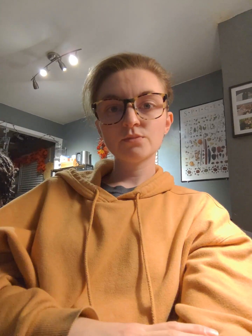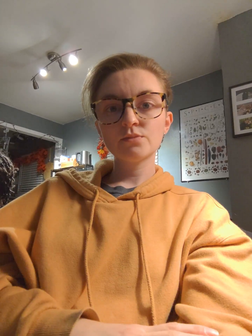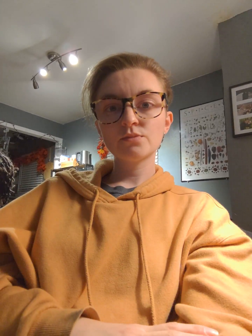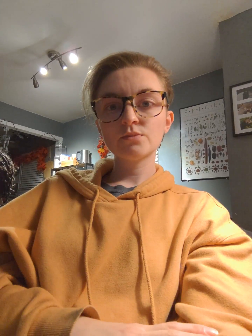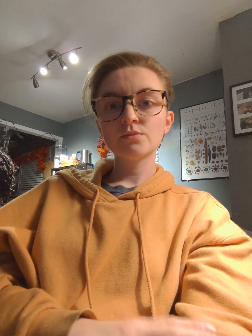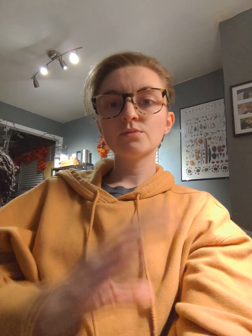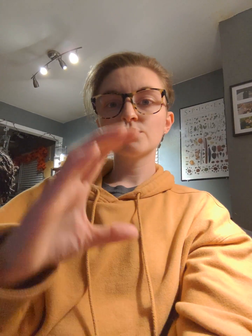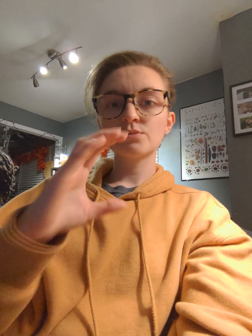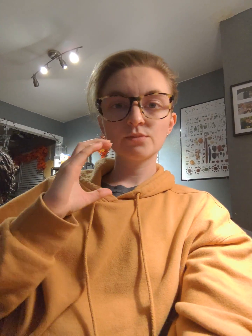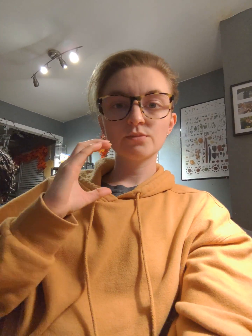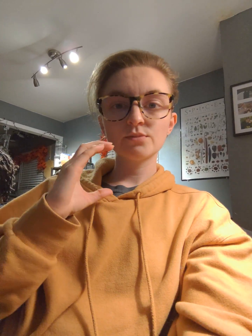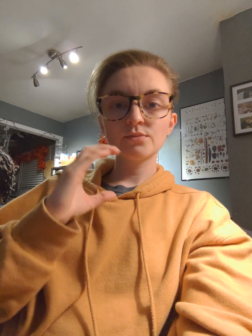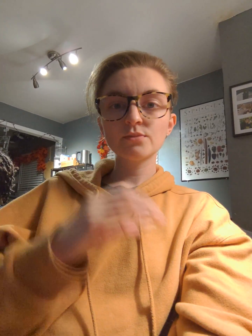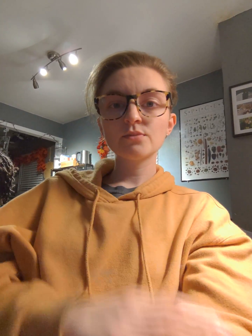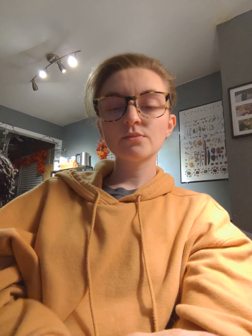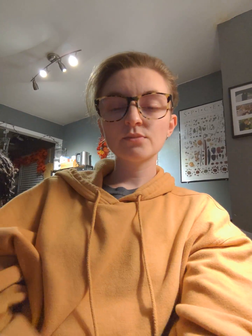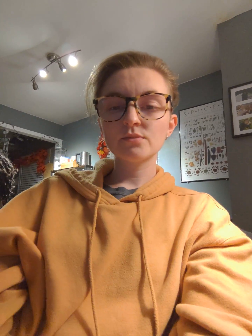bus